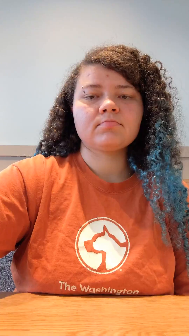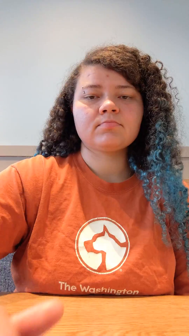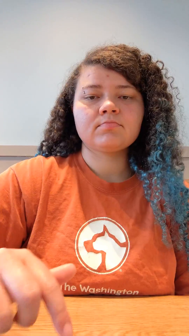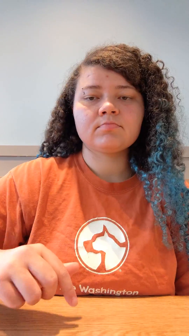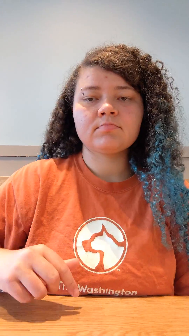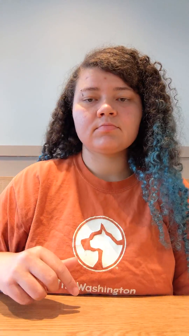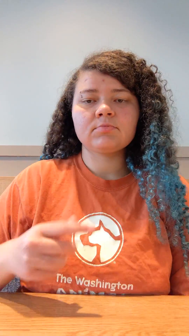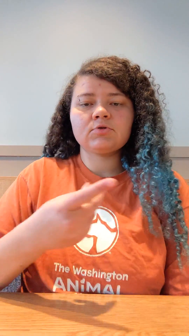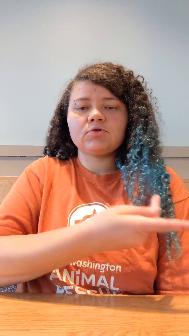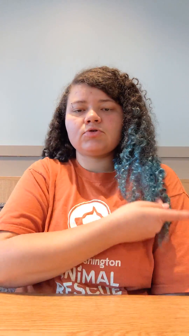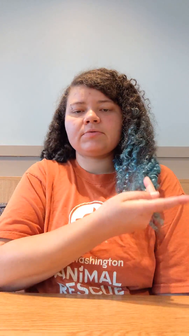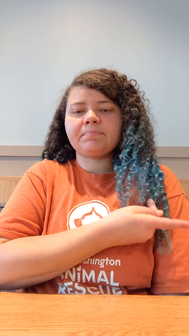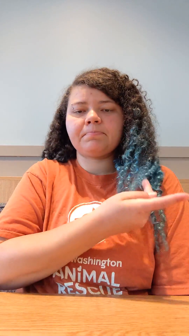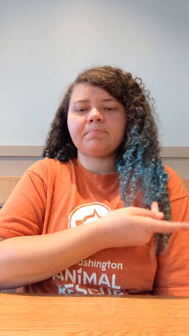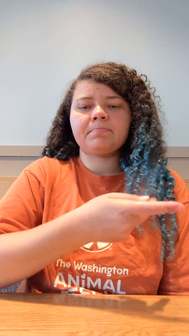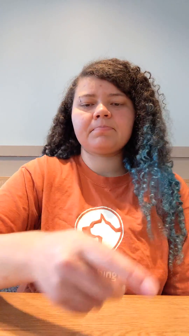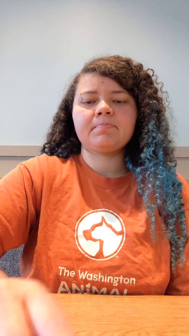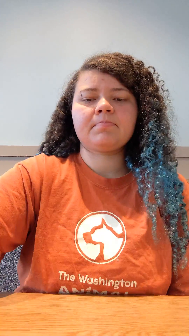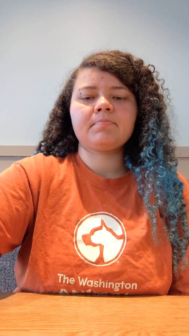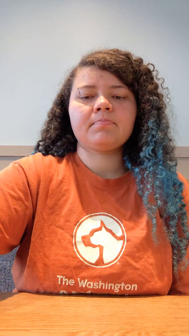sheep